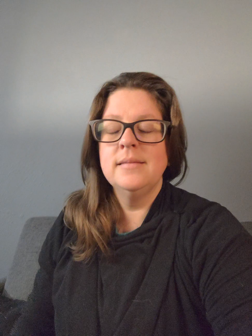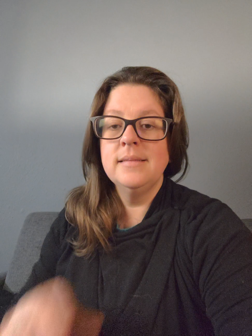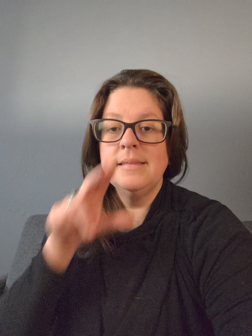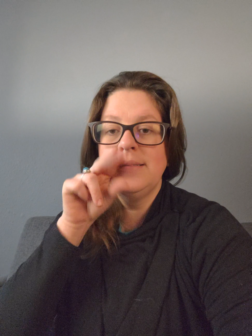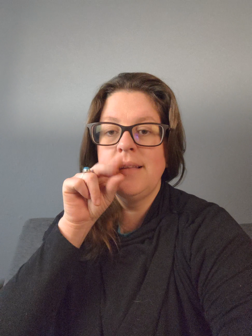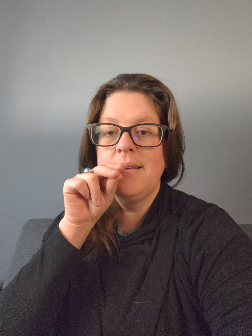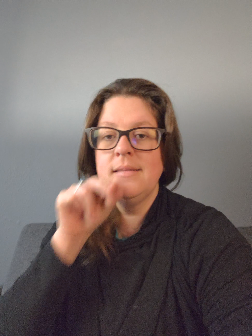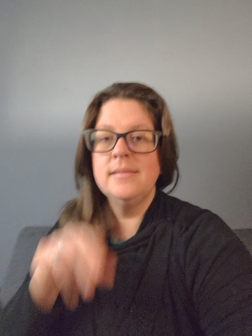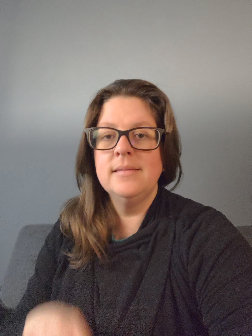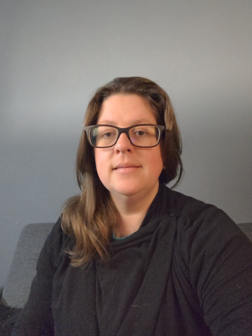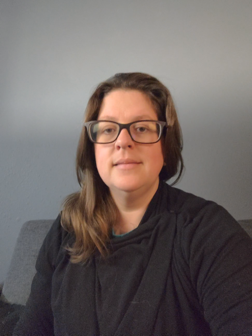duck